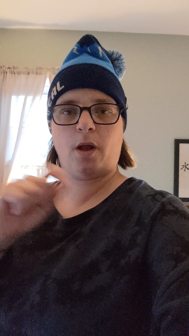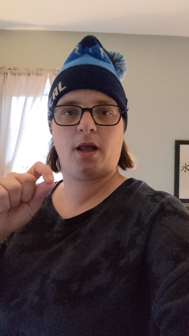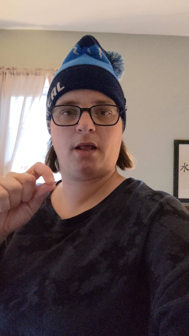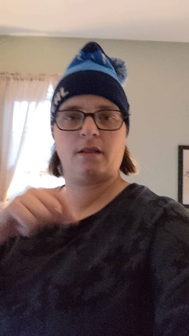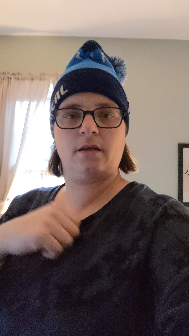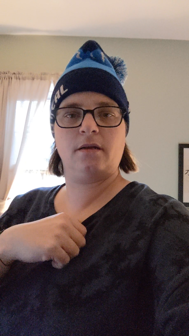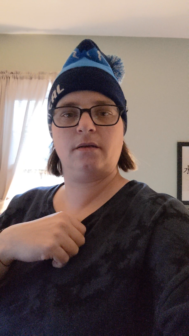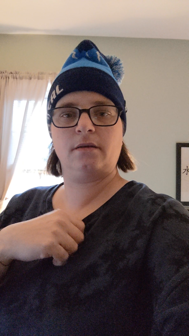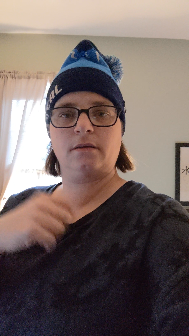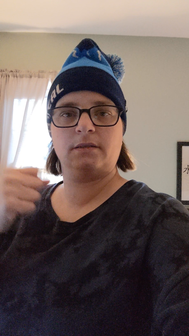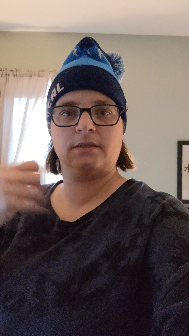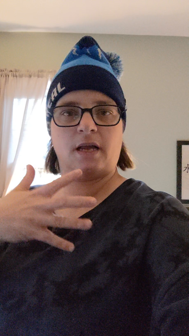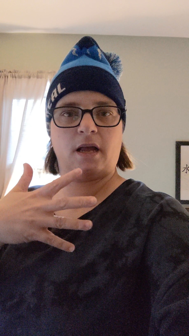scared